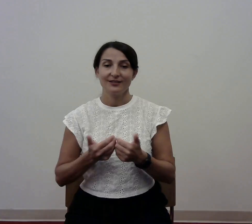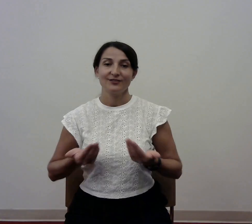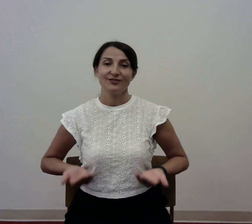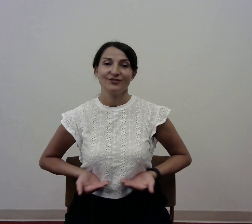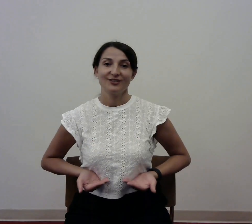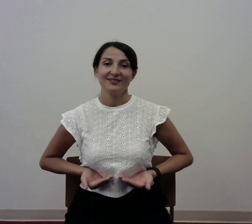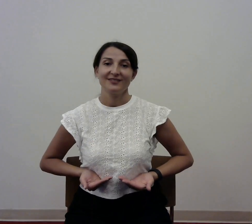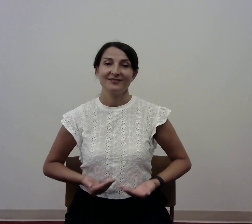yaşamaq